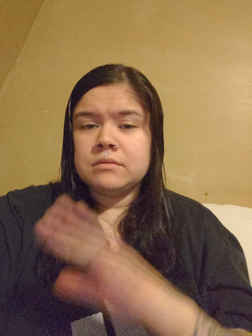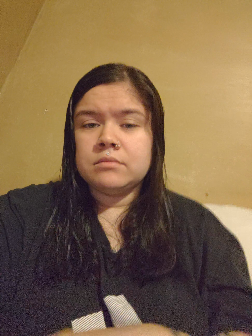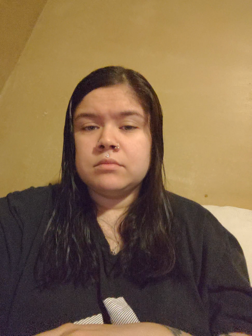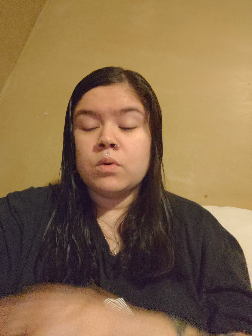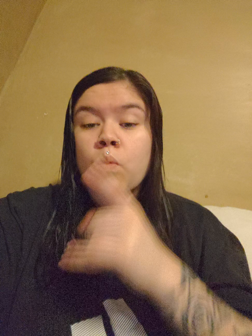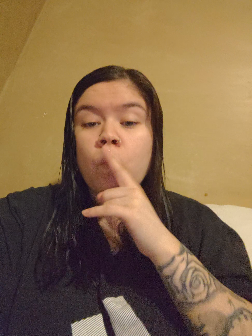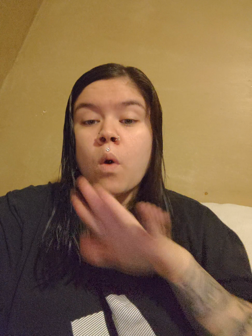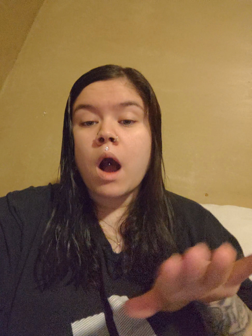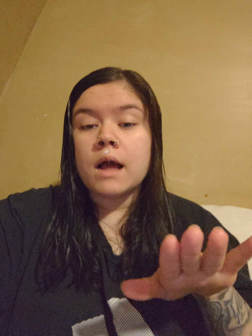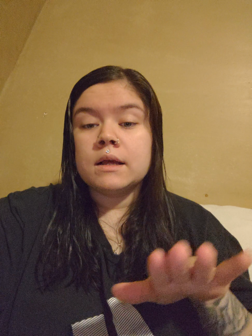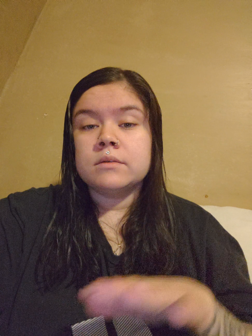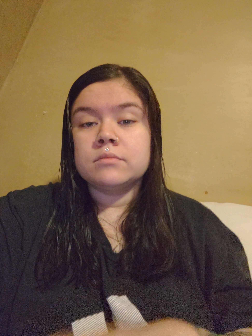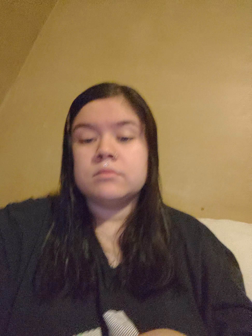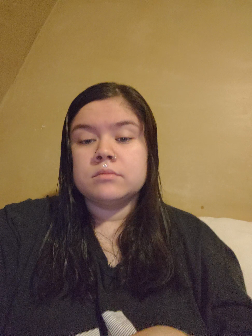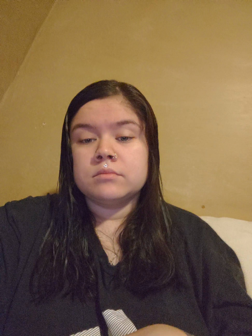quiet